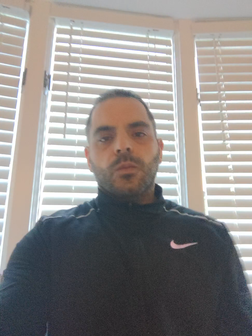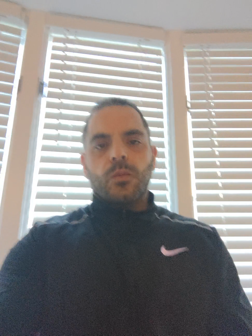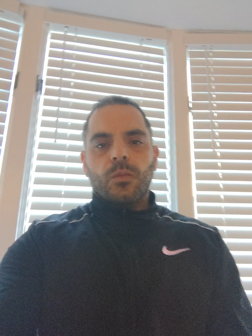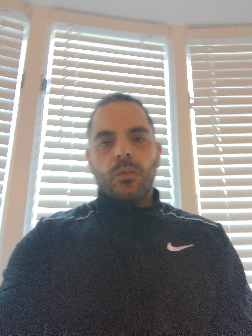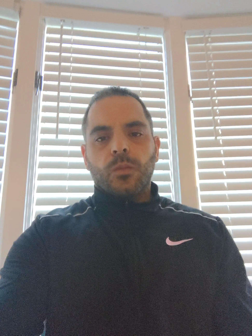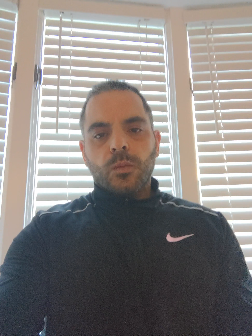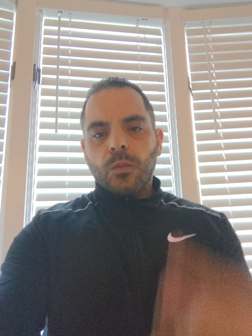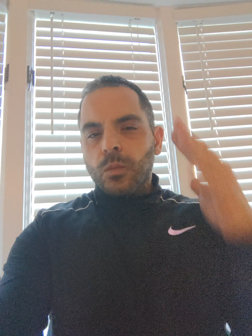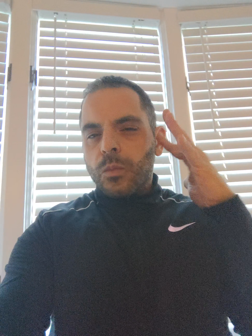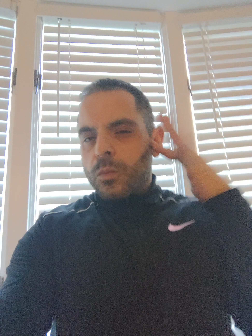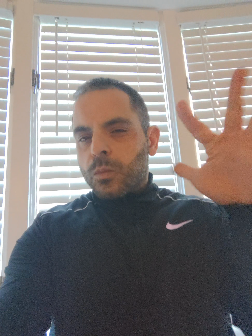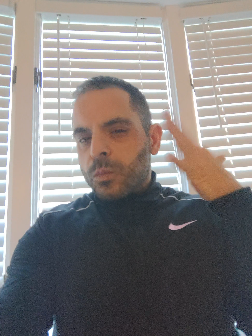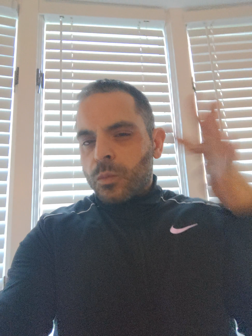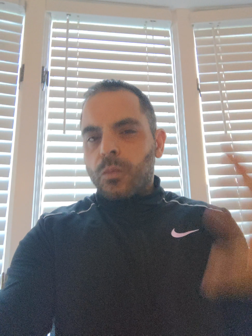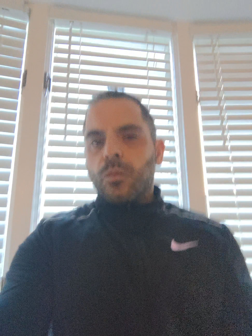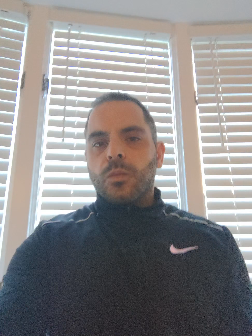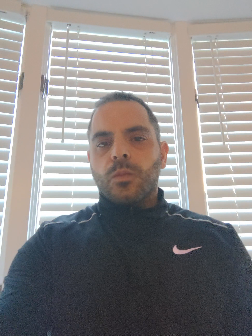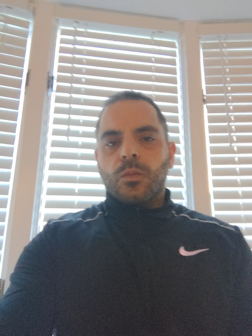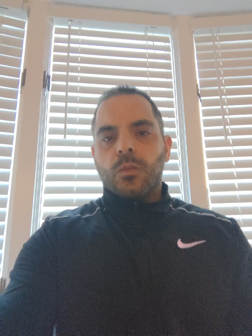noisy